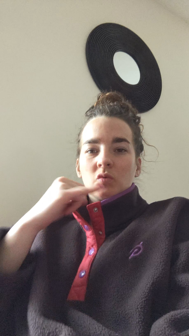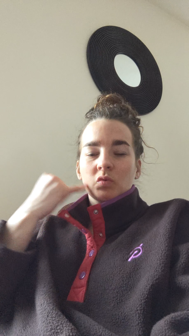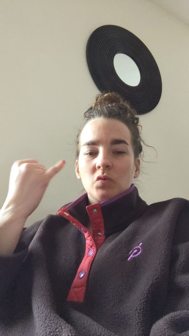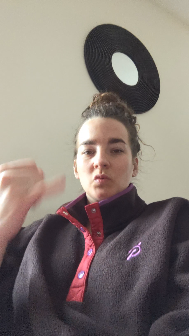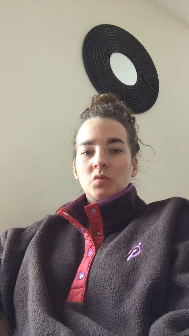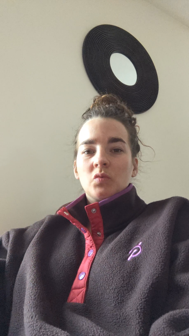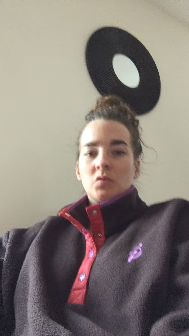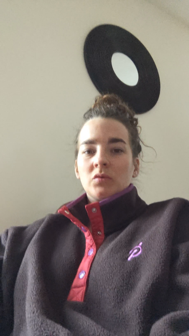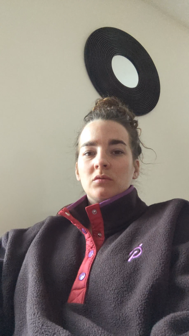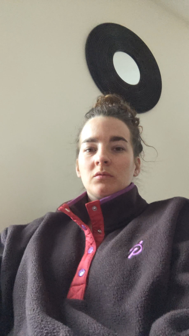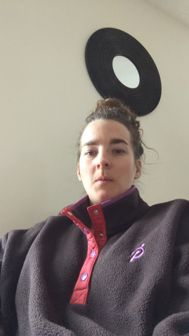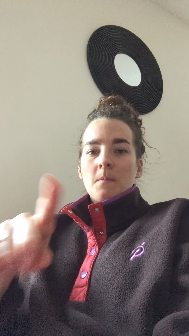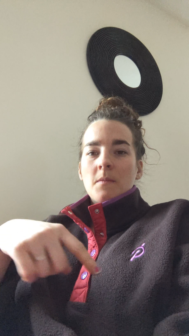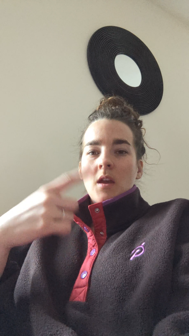about